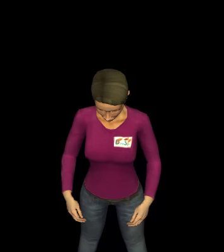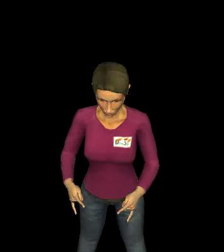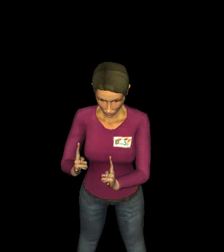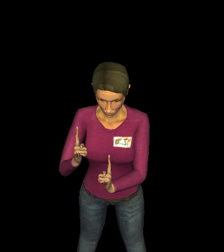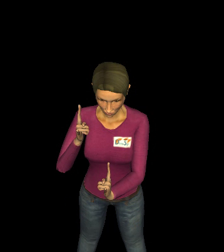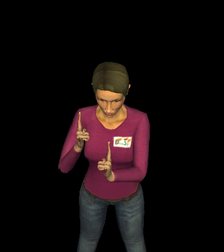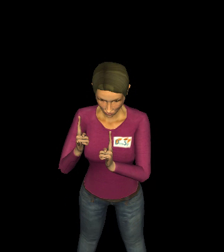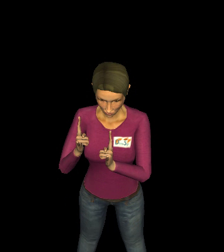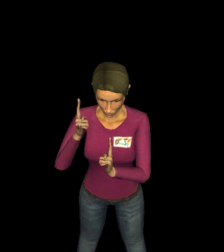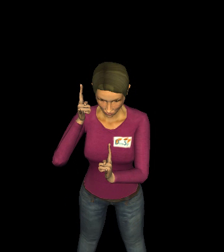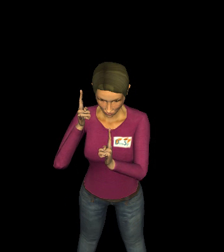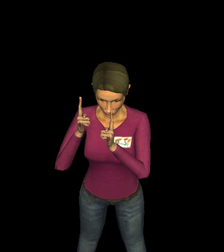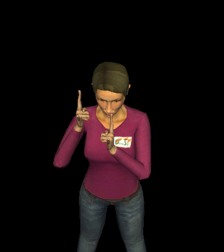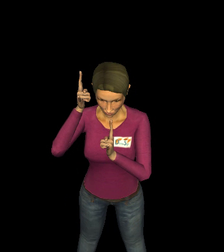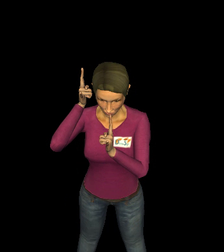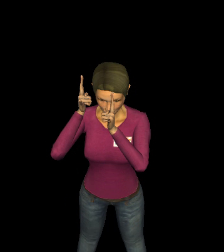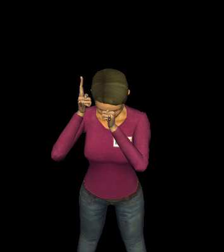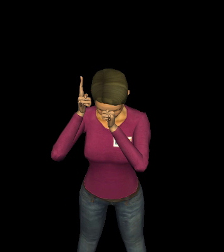قصة